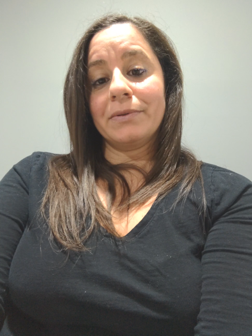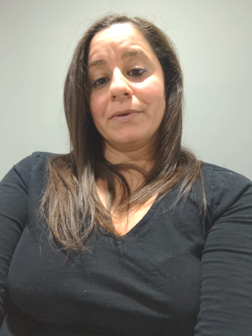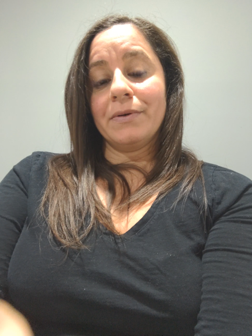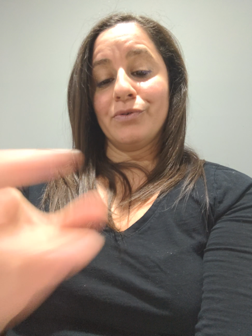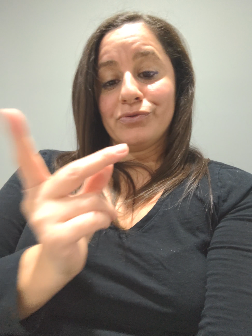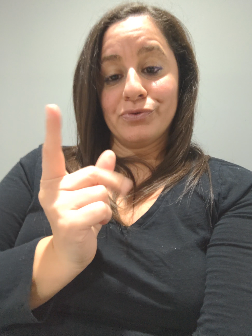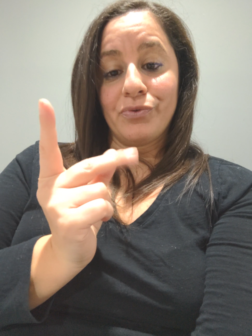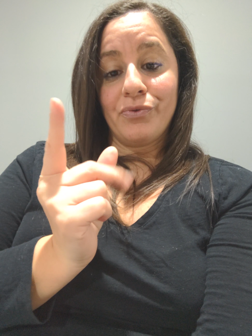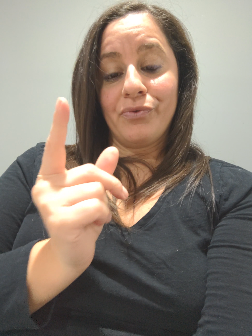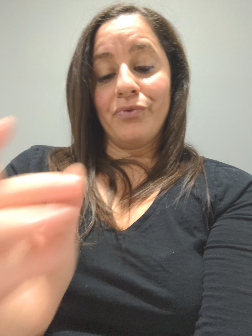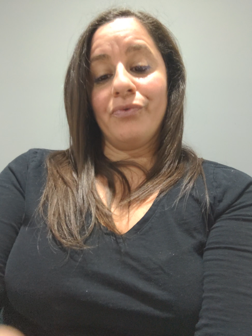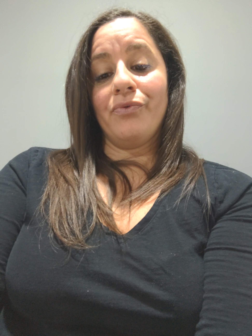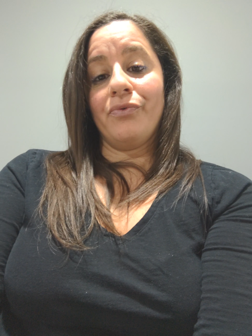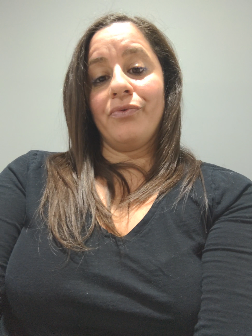dog